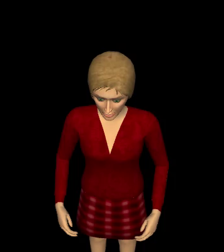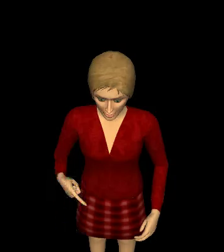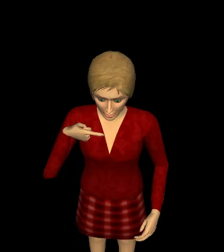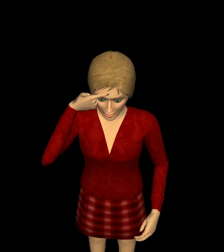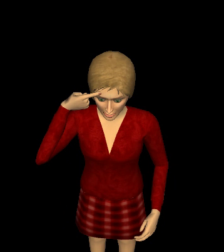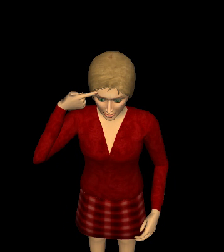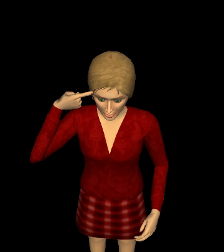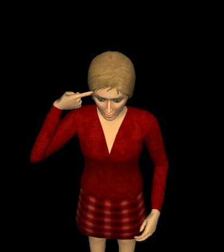ذكي